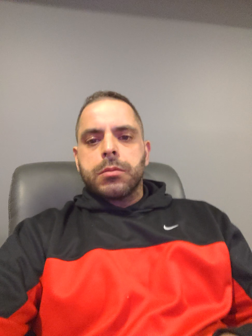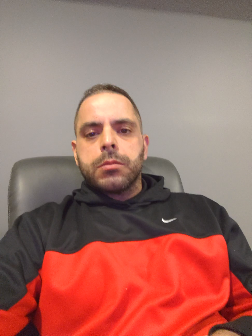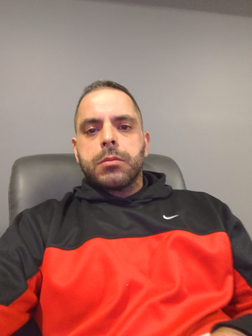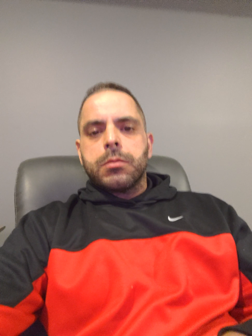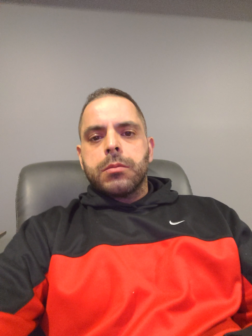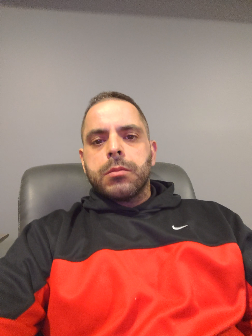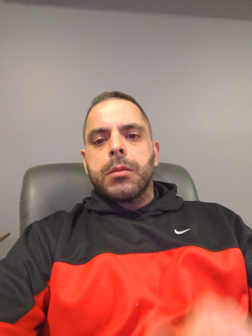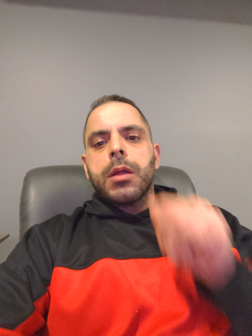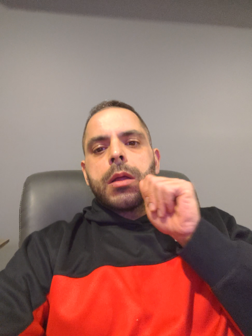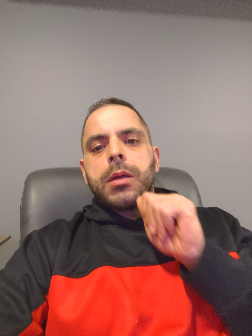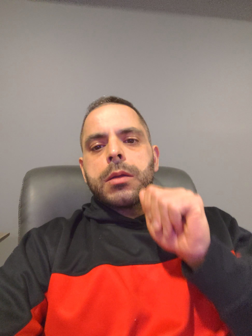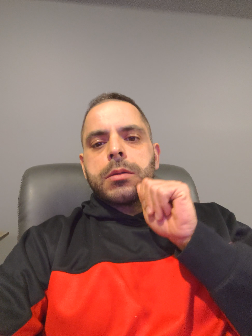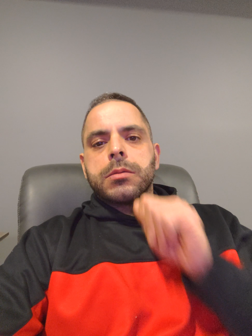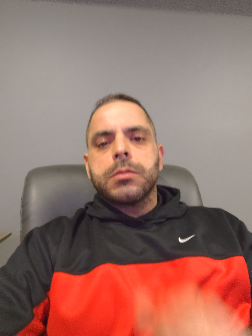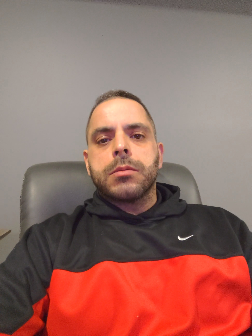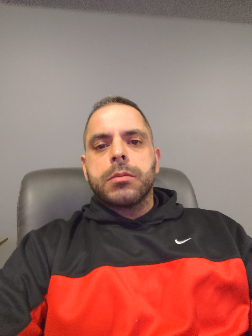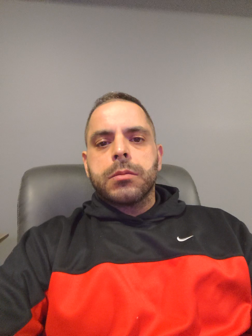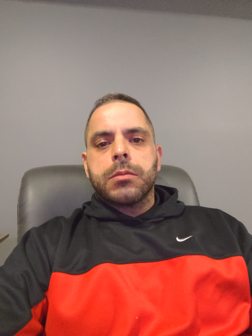aunt